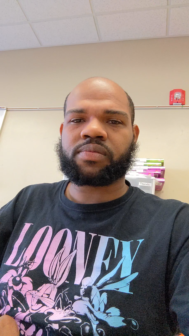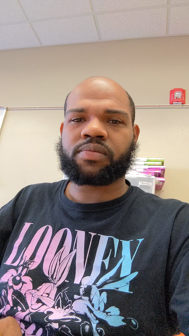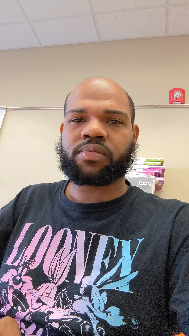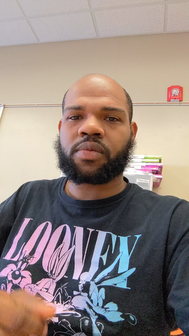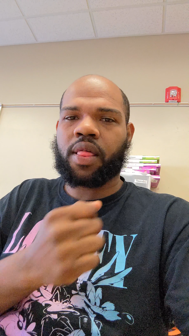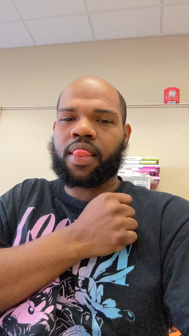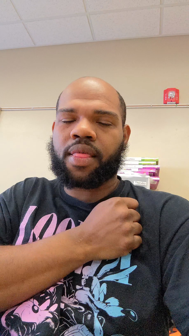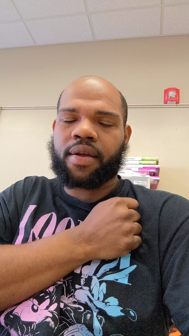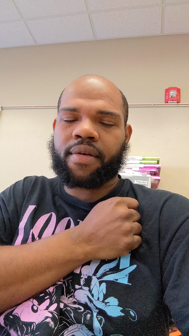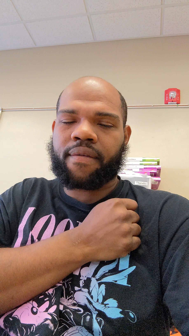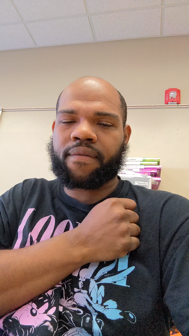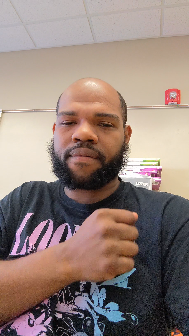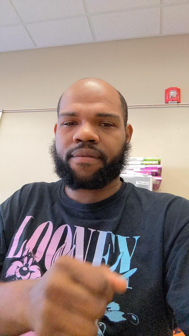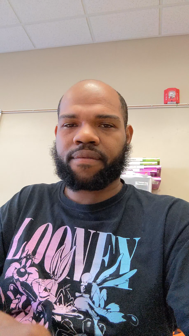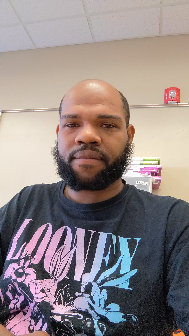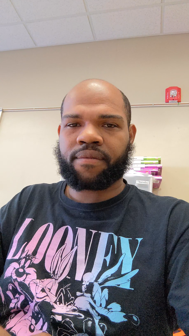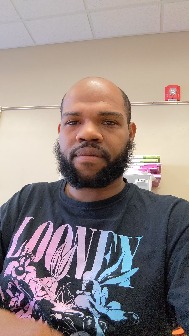love